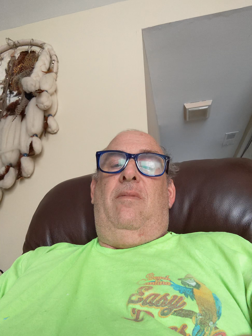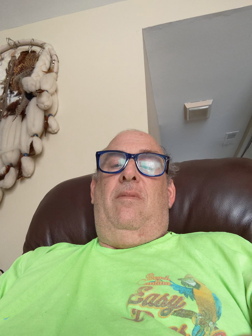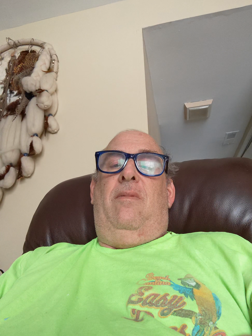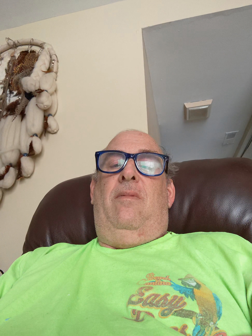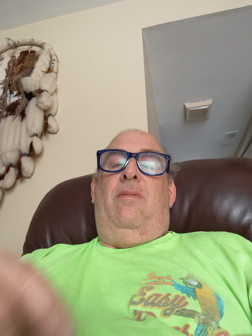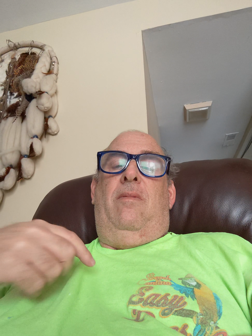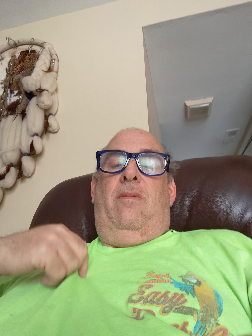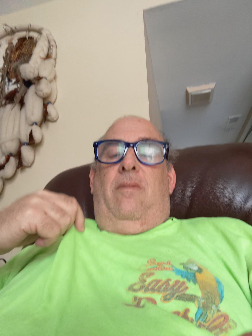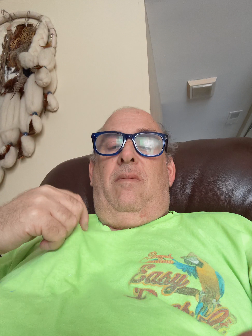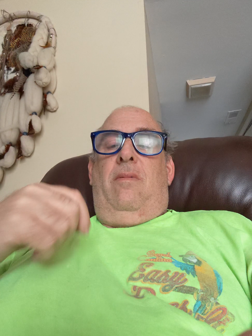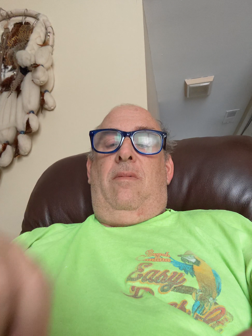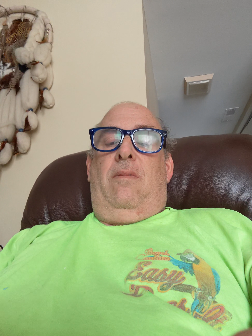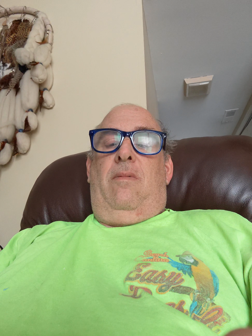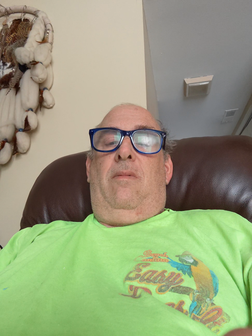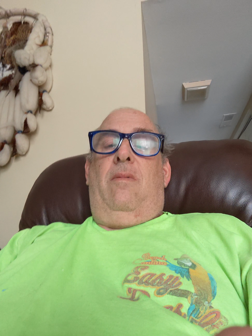shirt